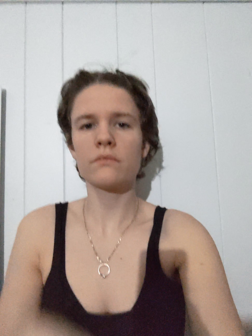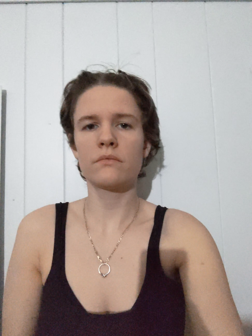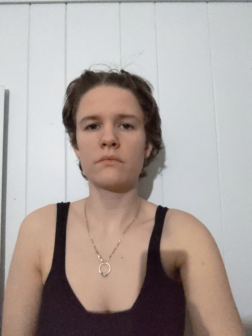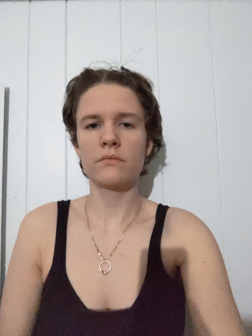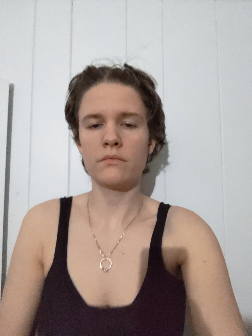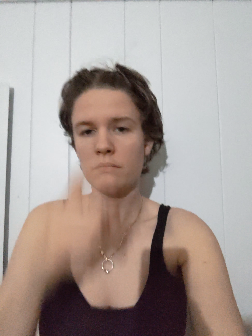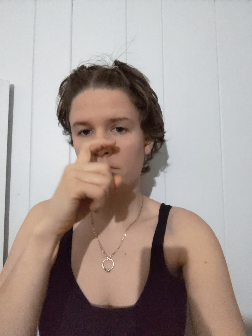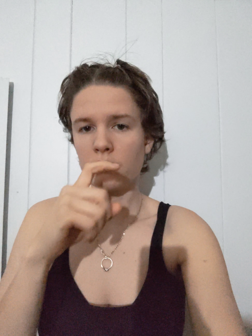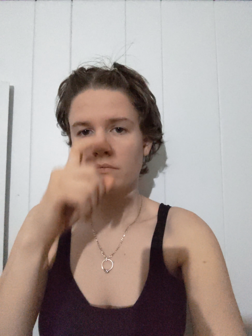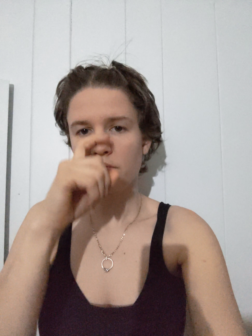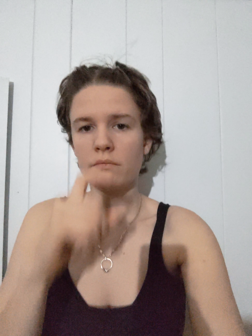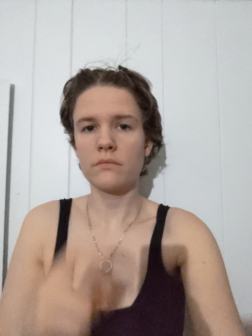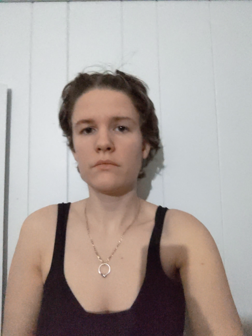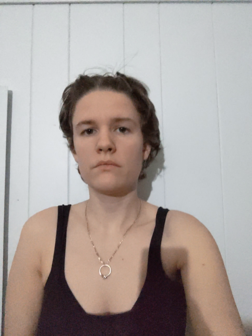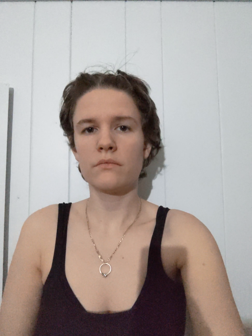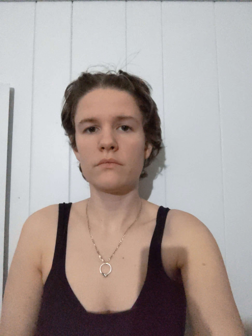doll